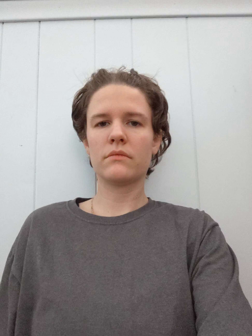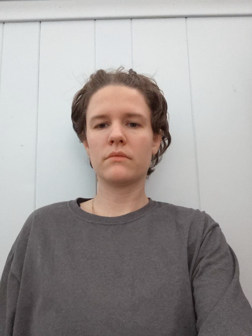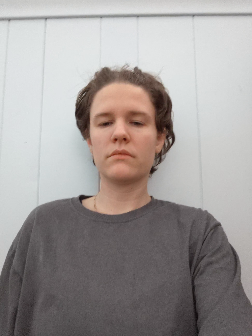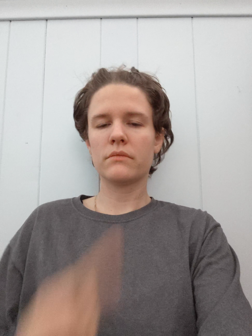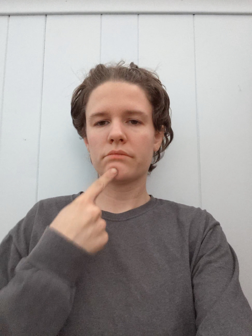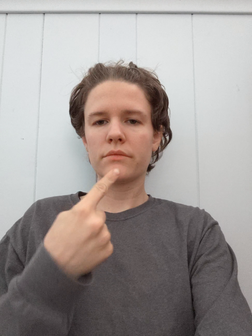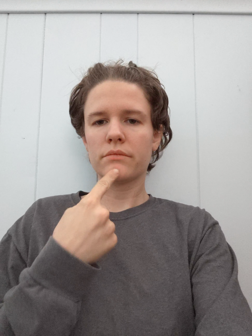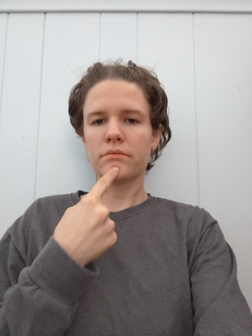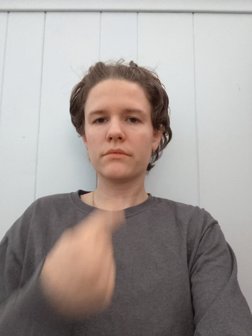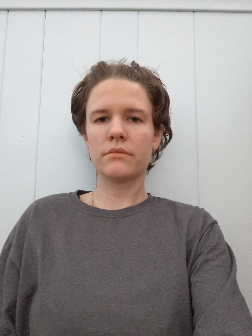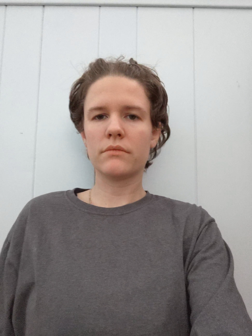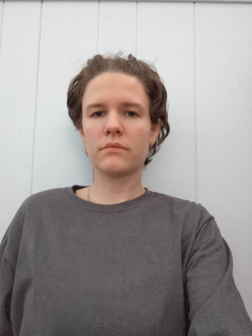say